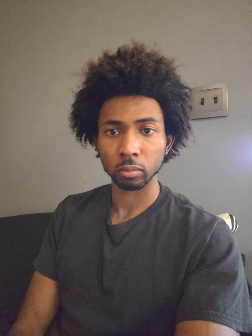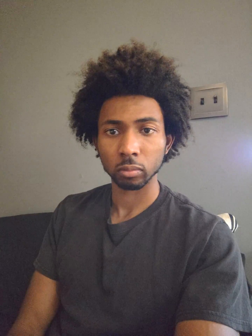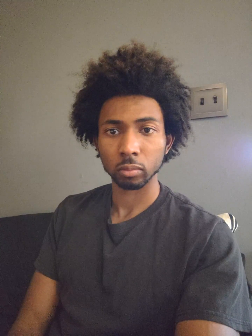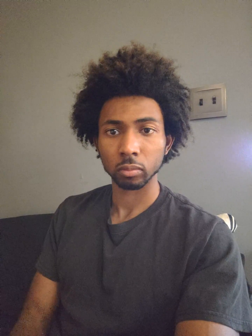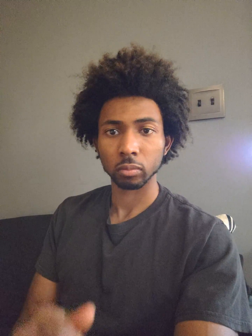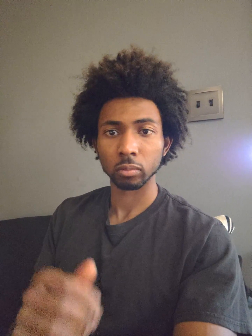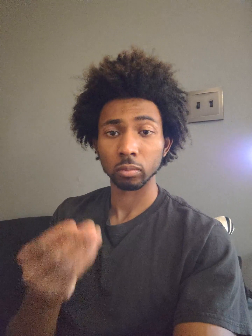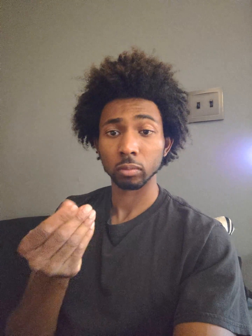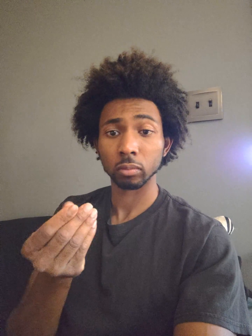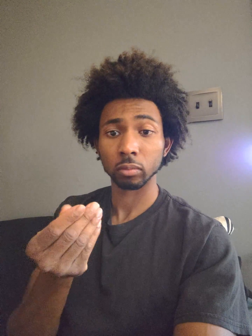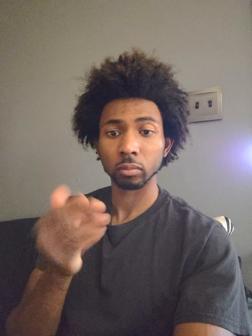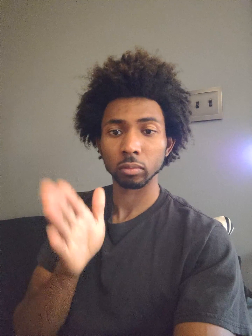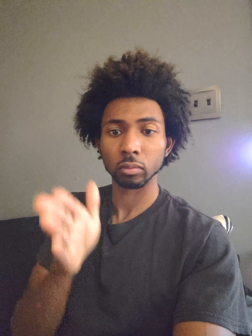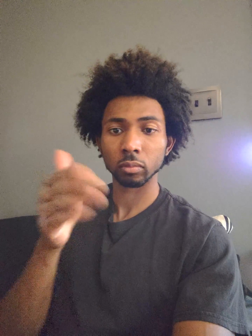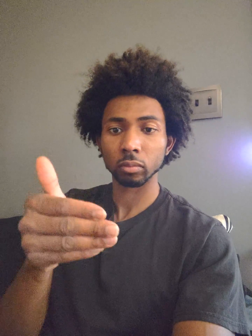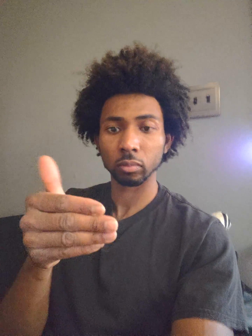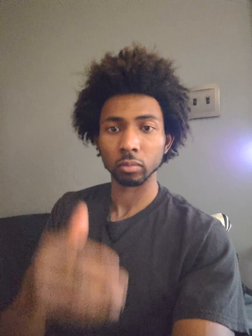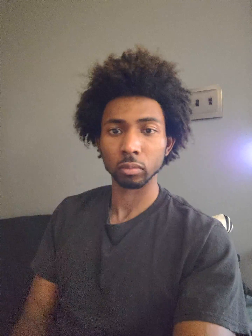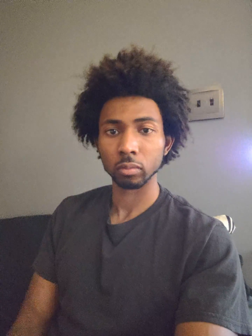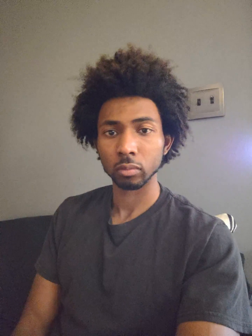sandbox